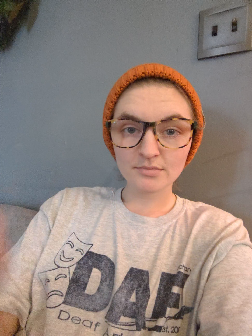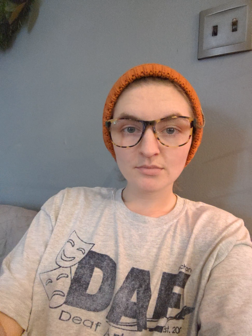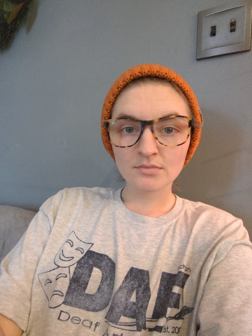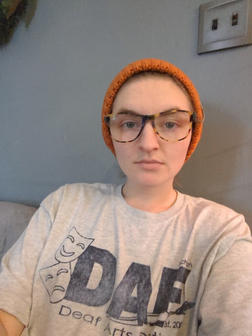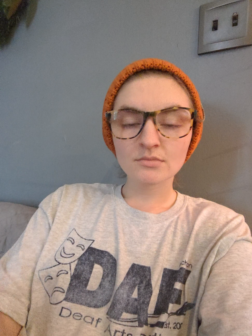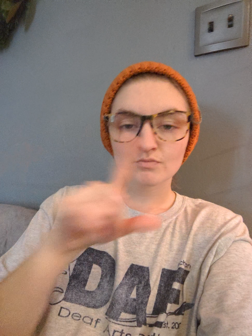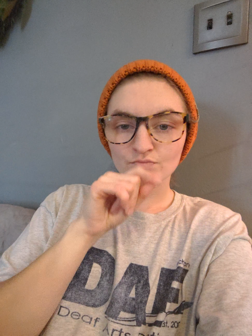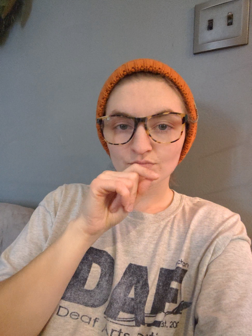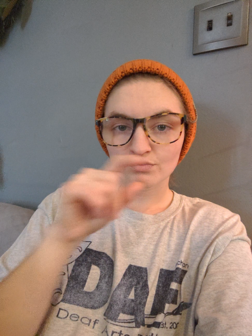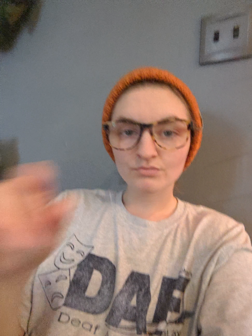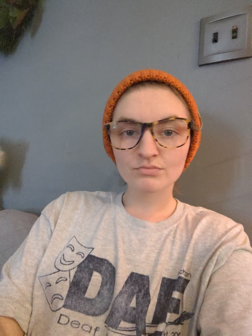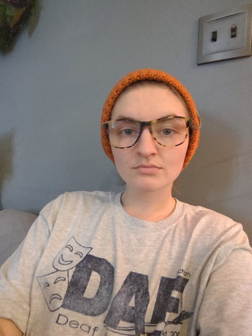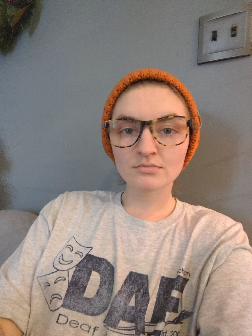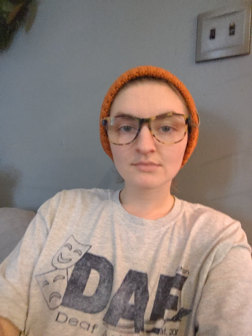bird